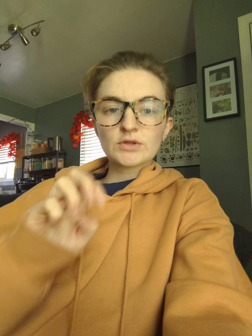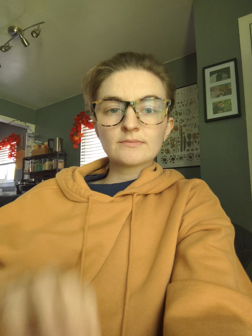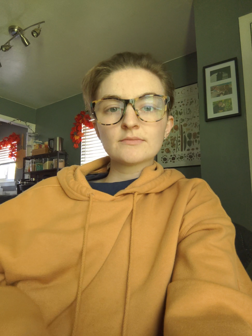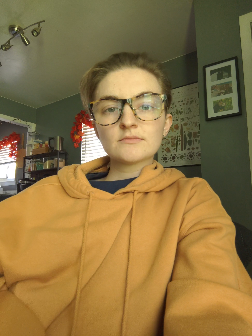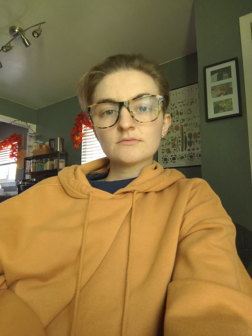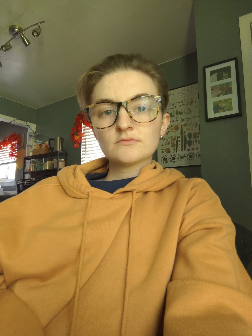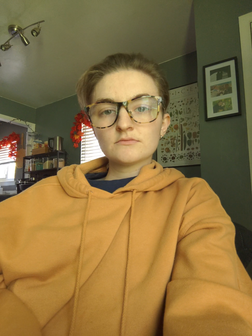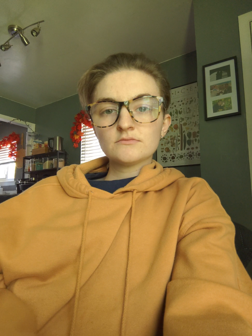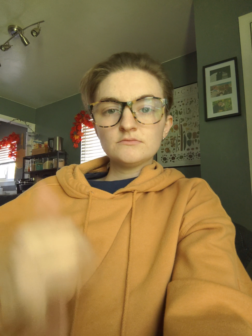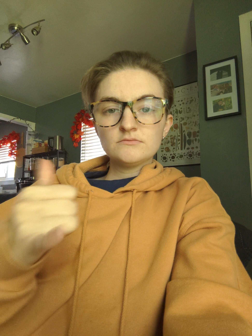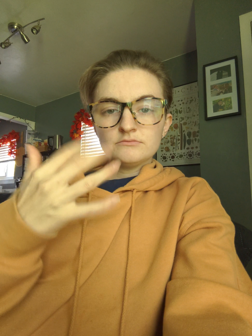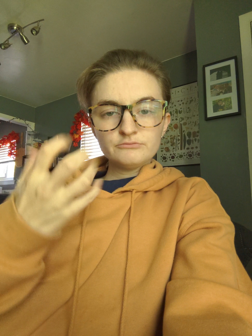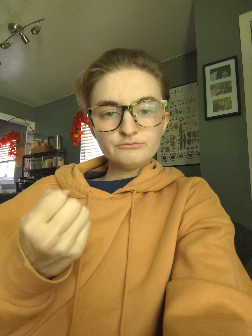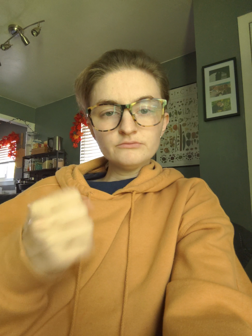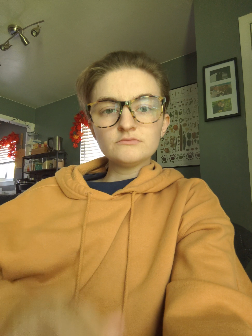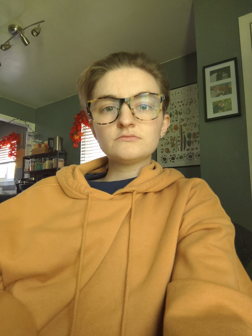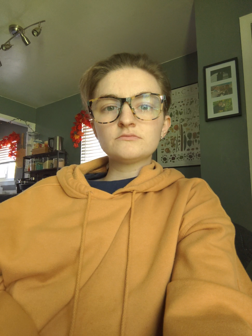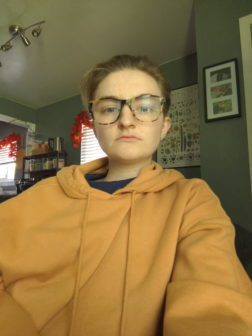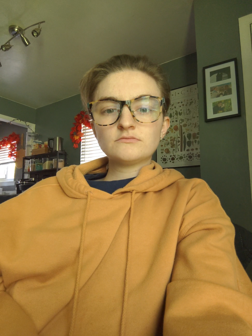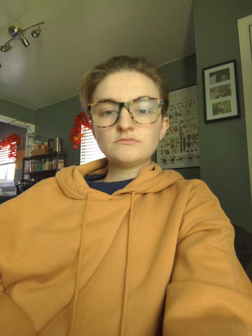play dough